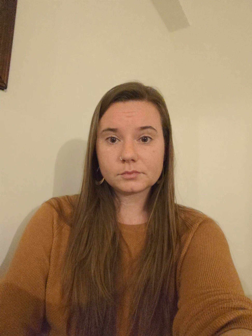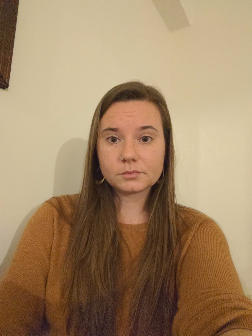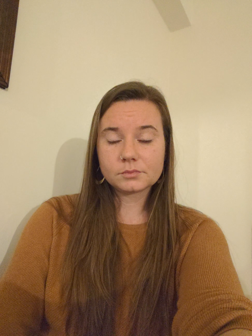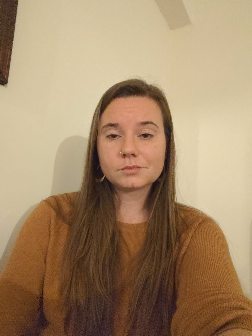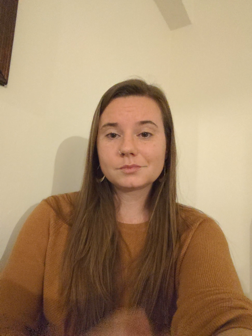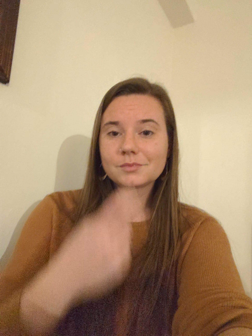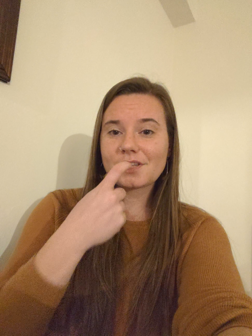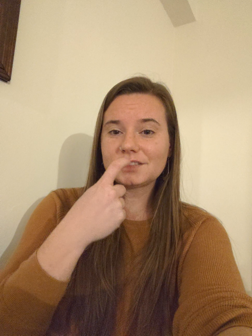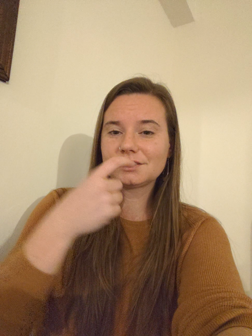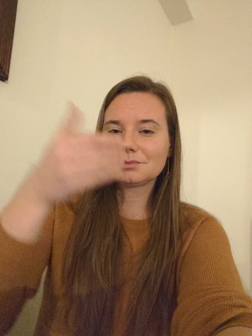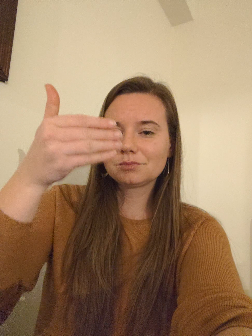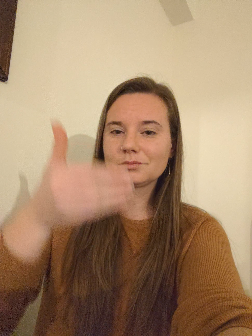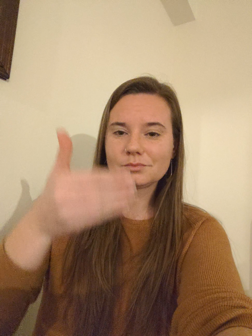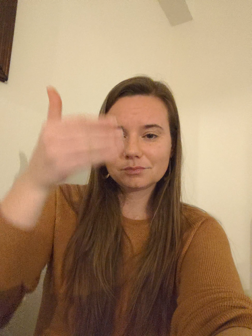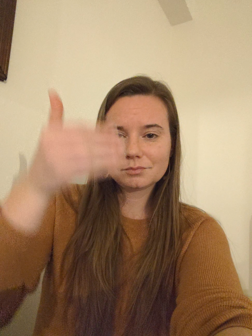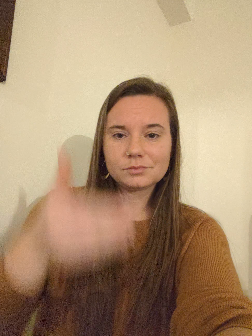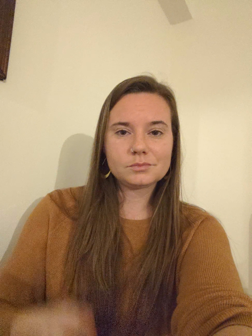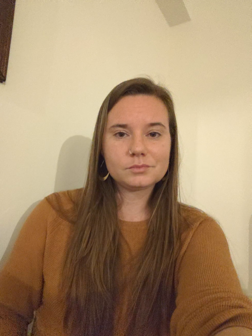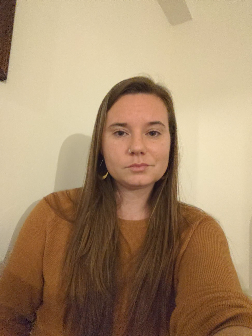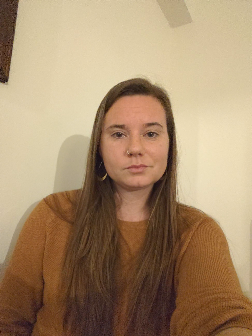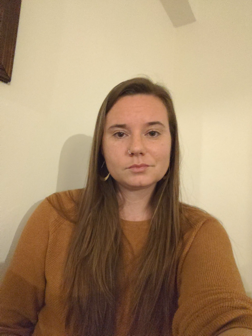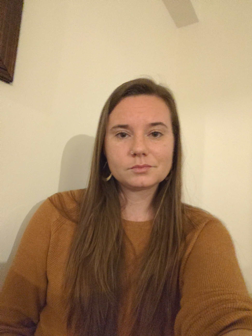window